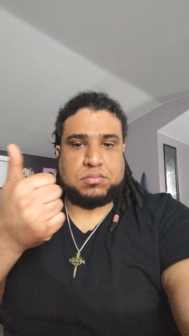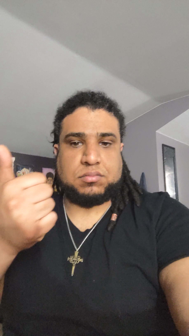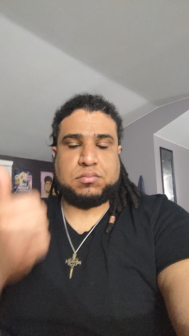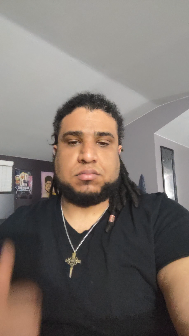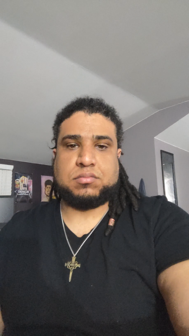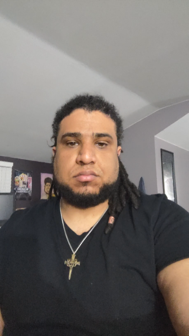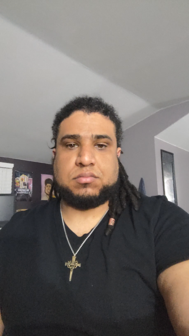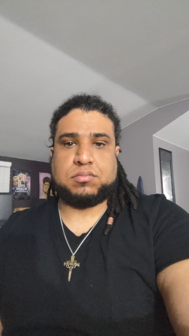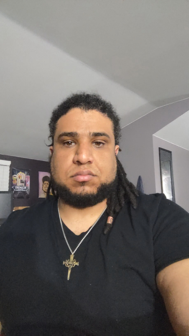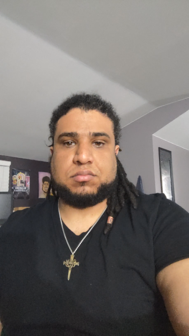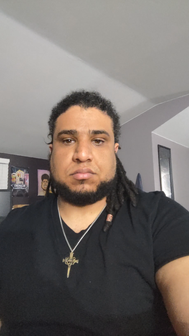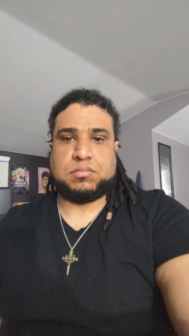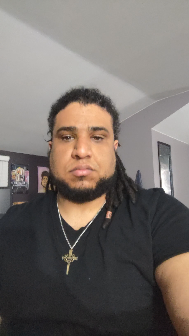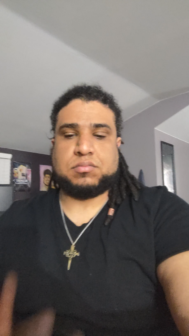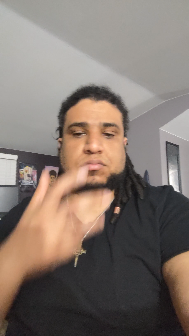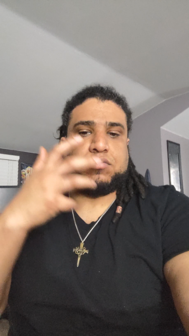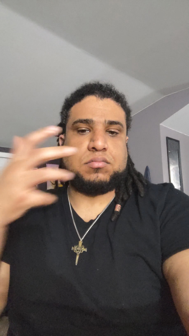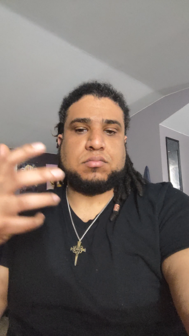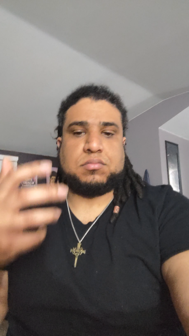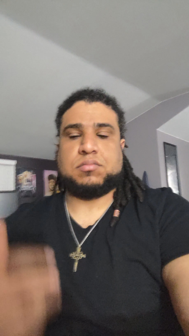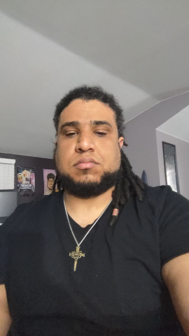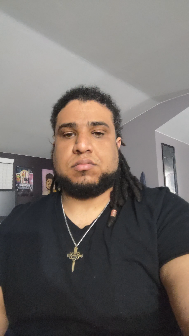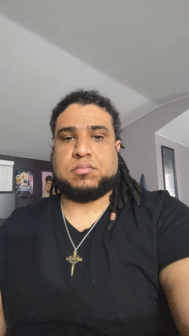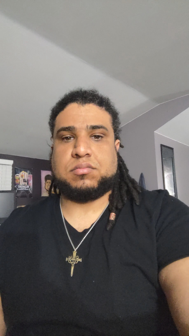much